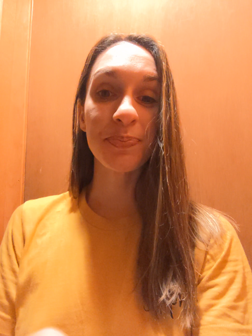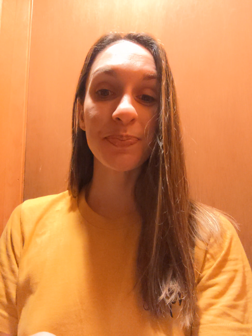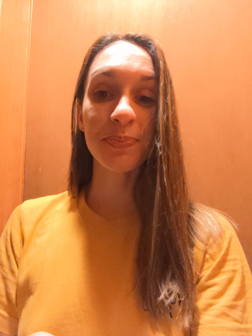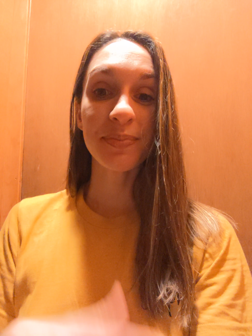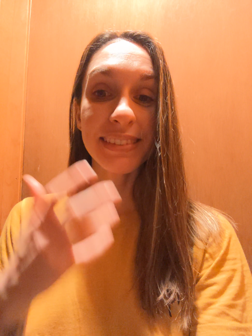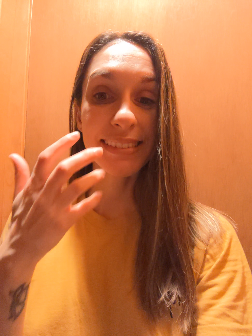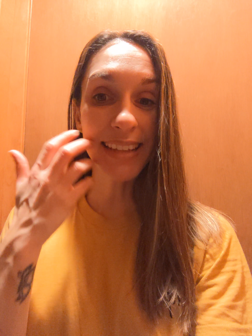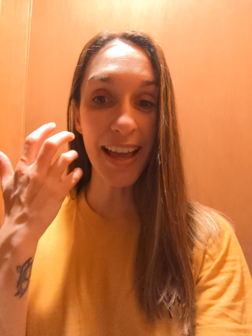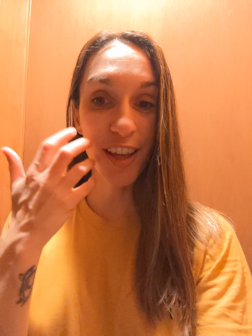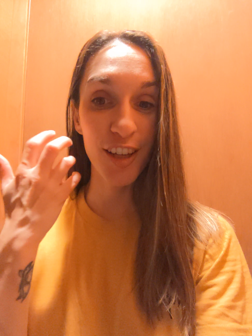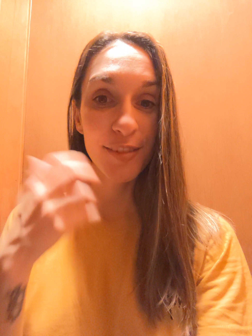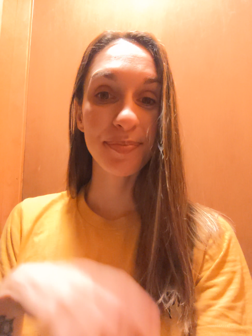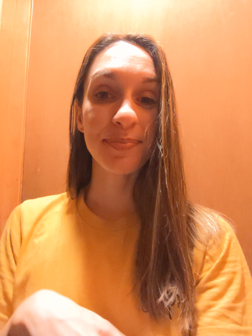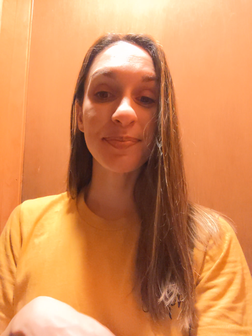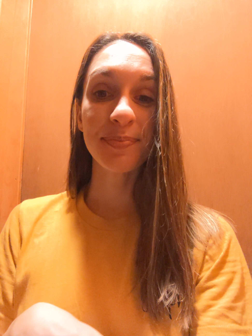tiger